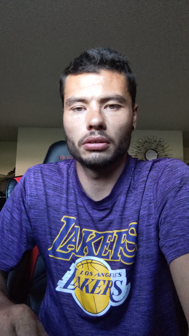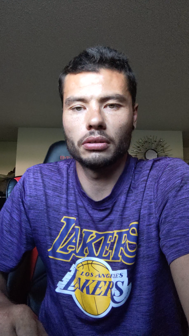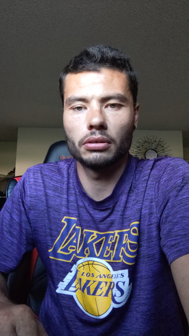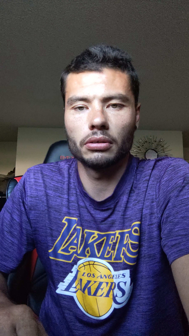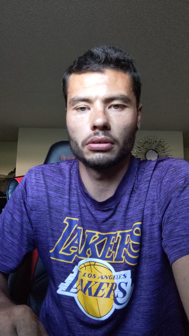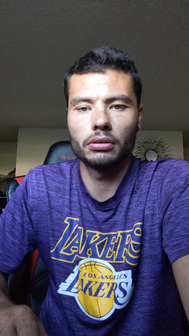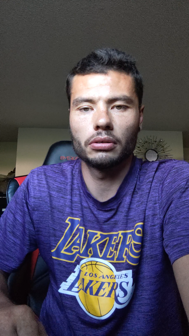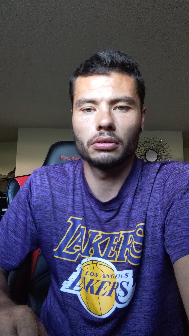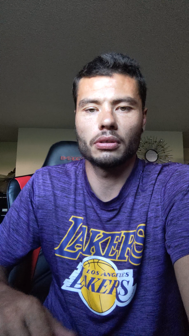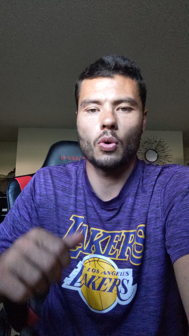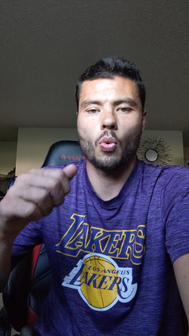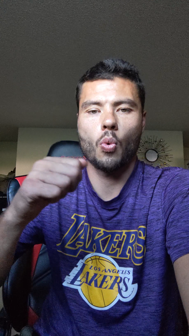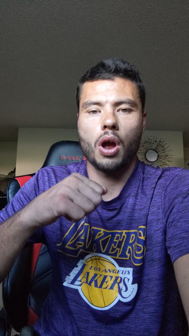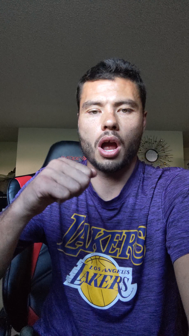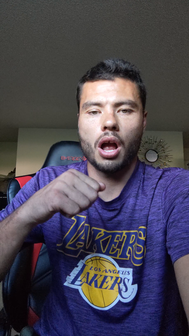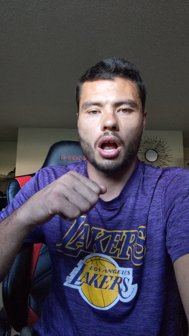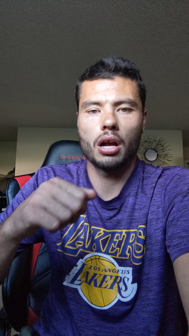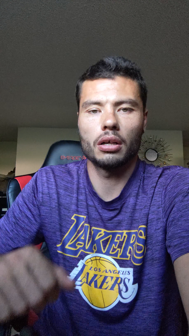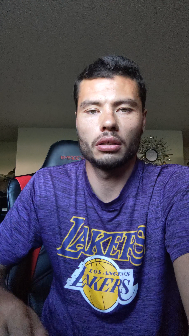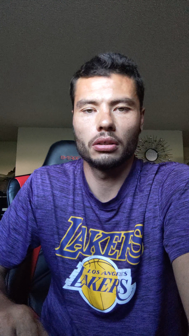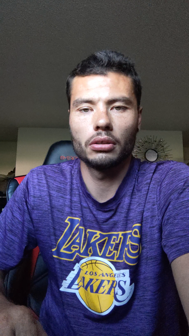rock